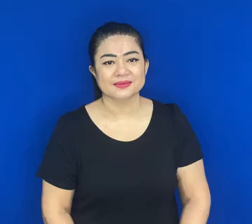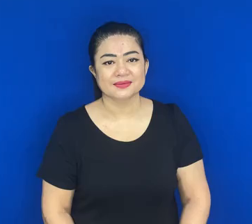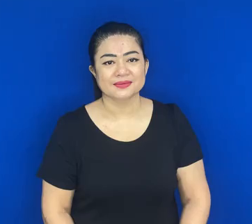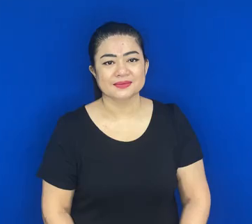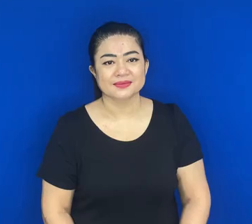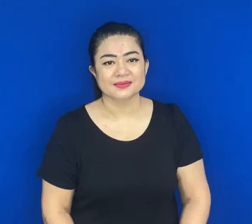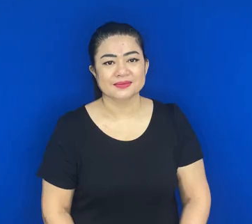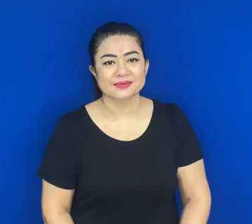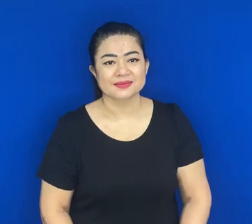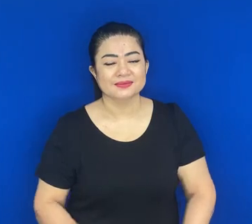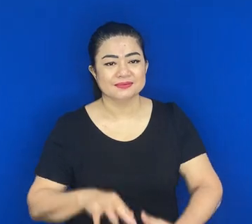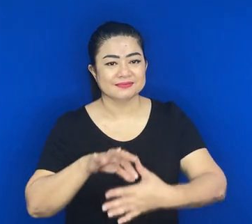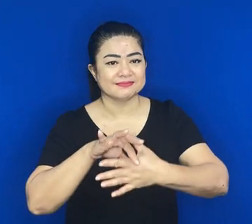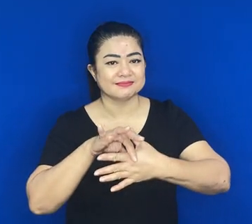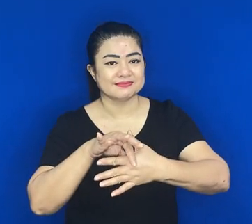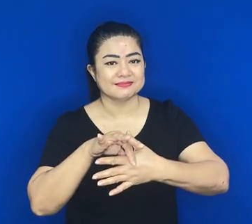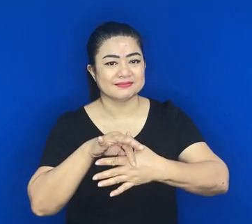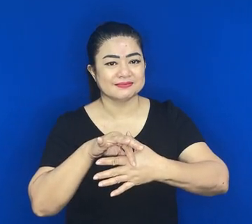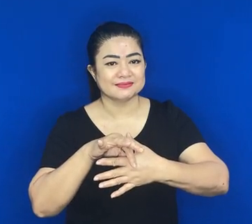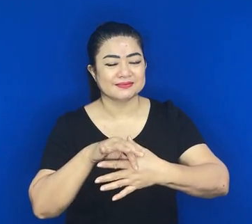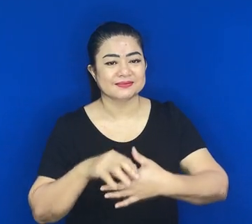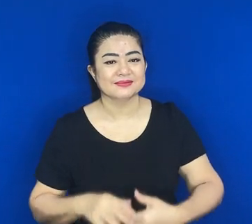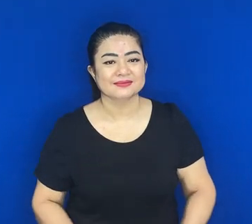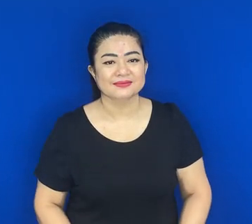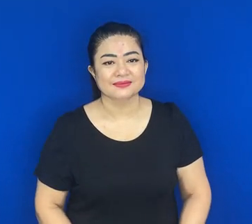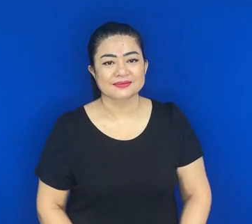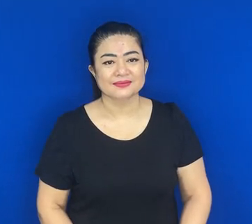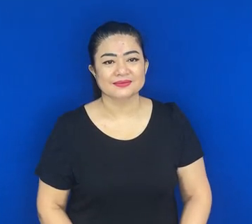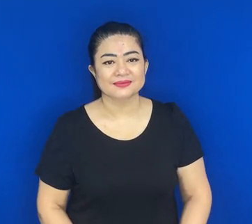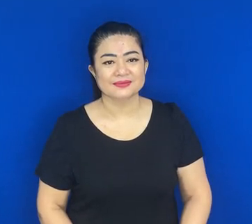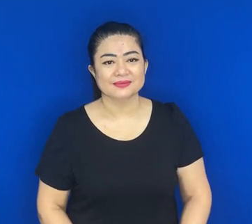meat